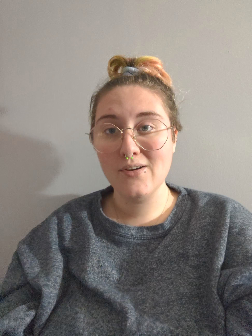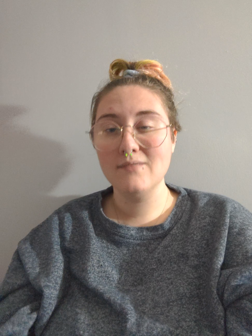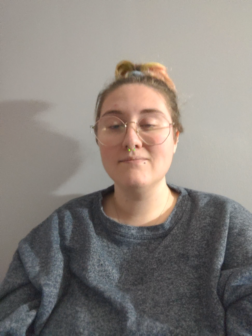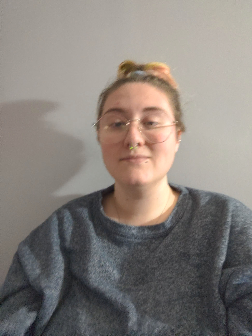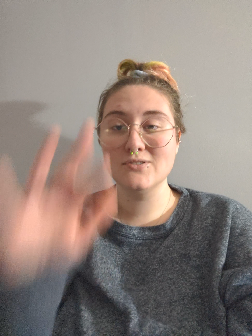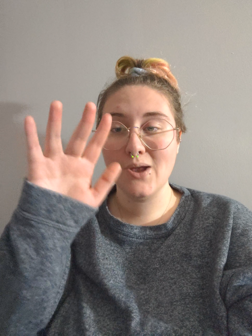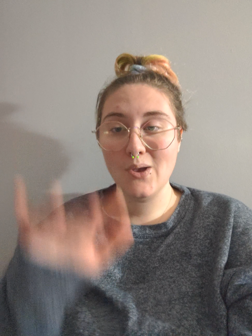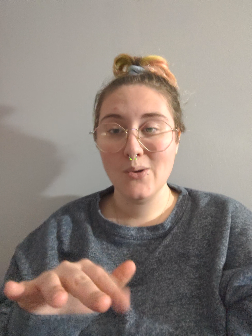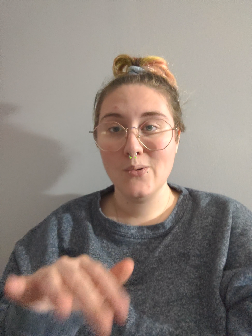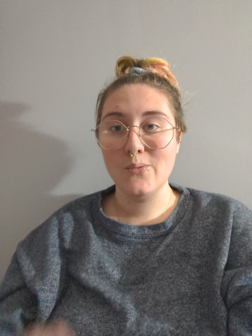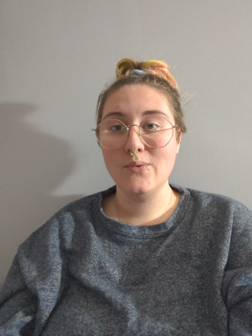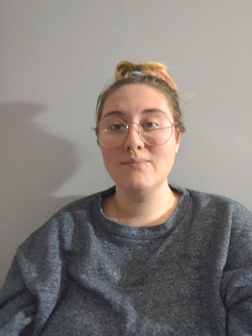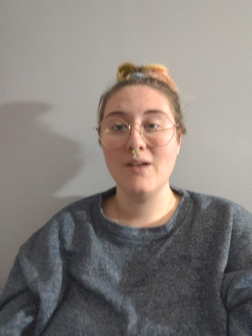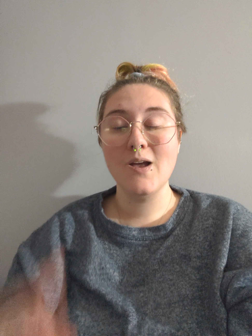snow